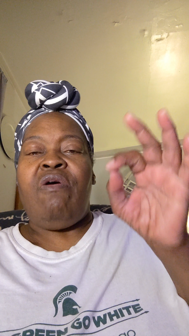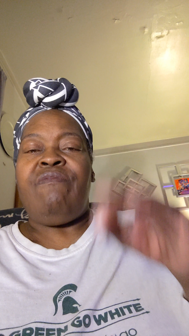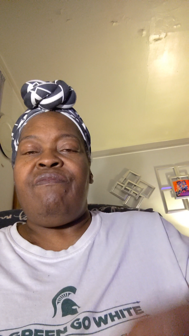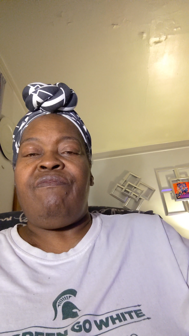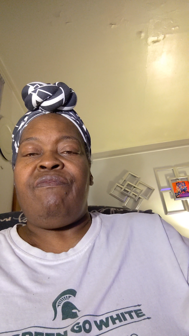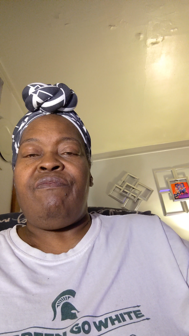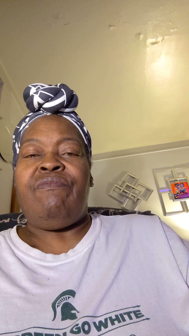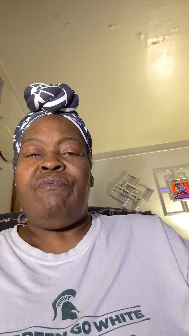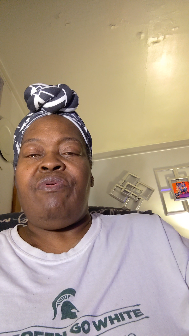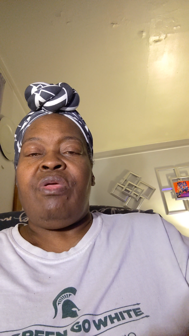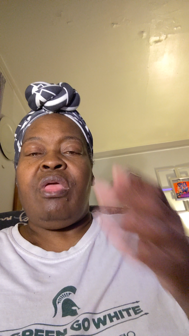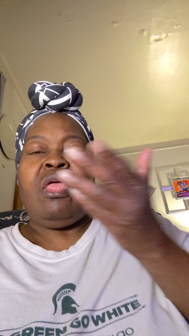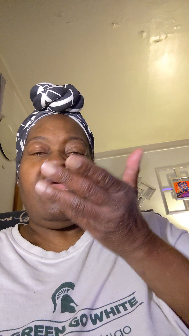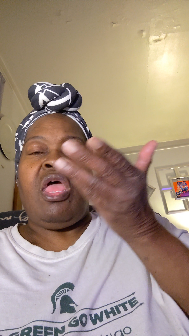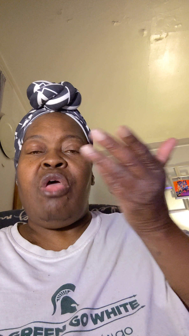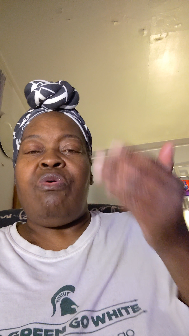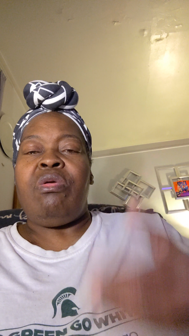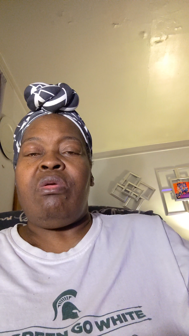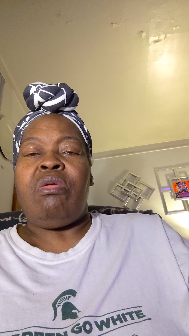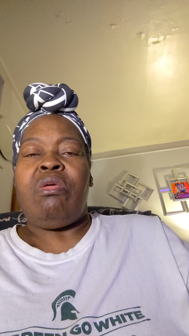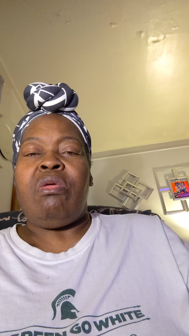carry